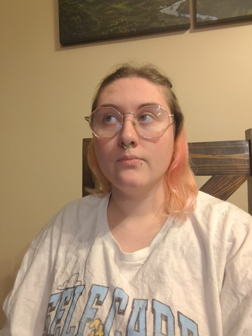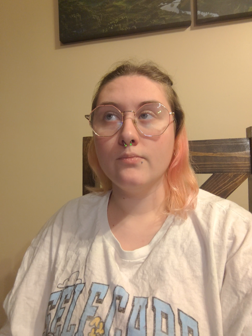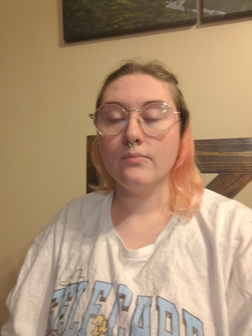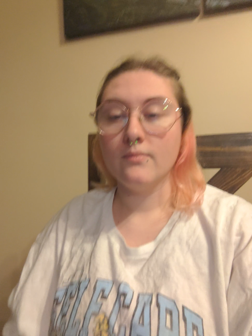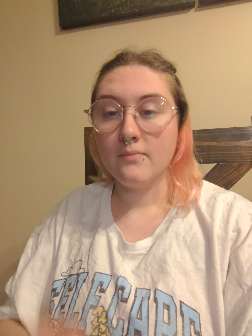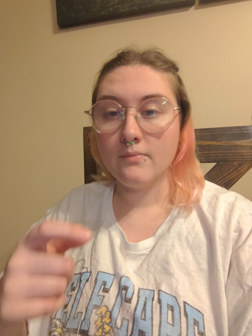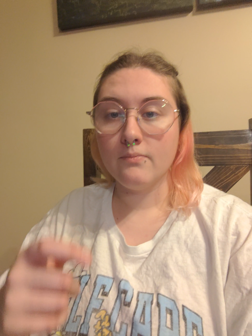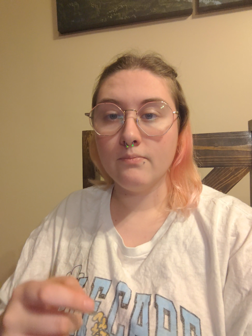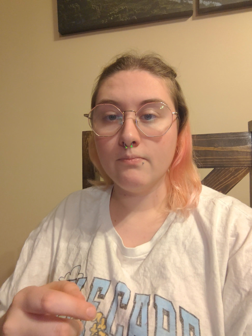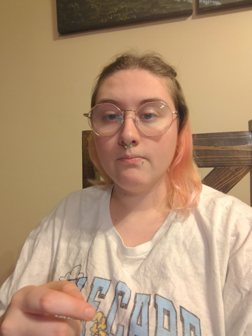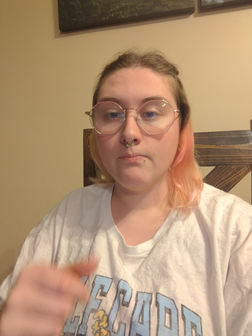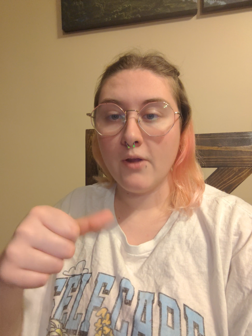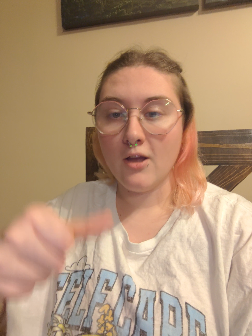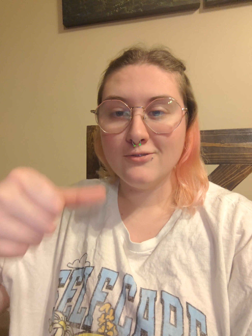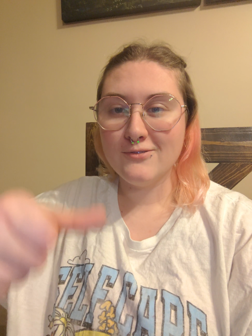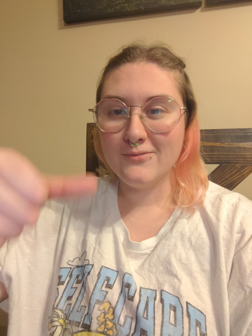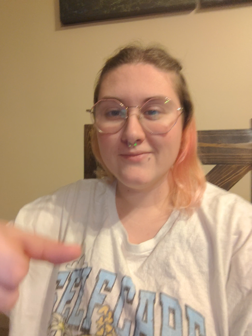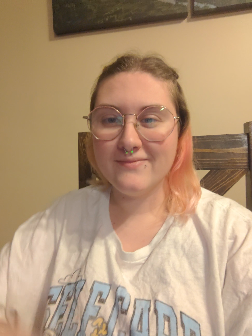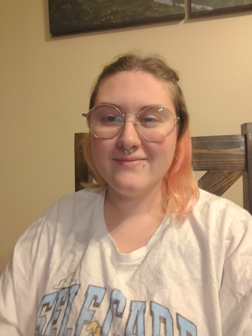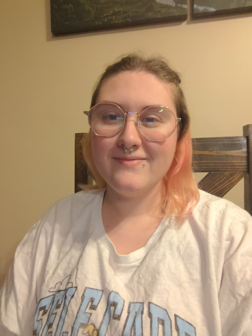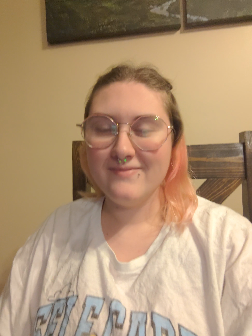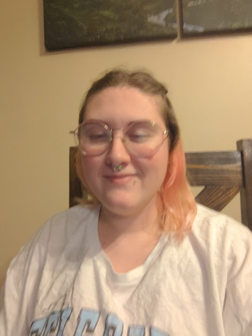puzzle